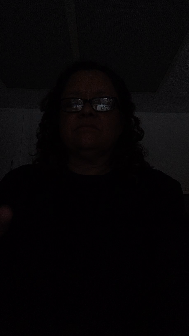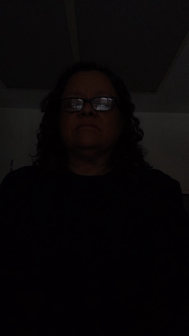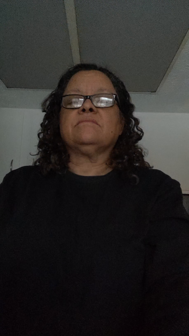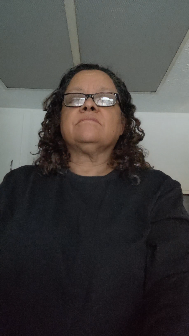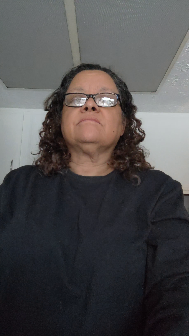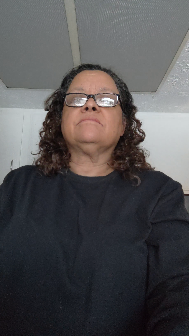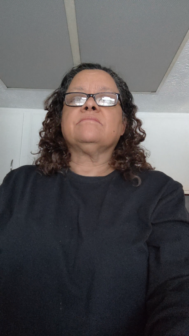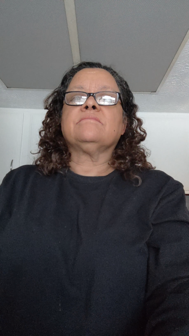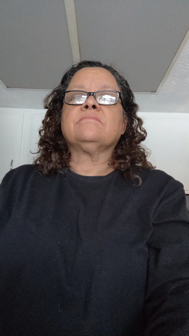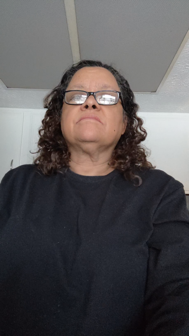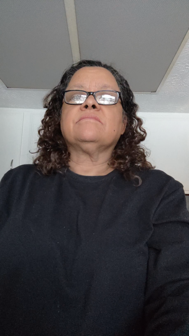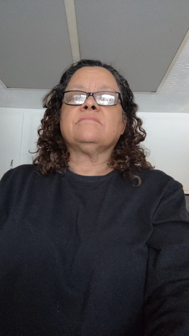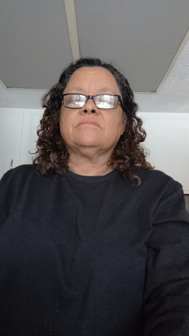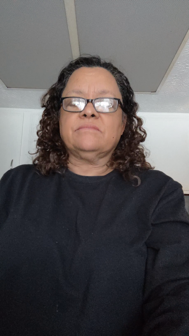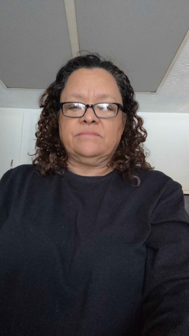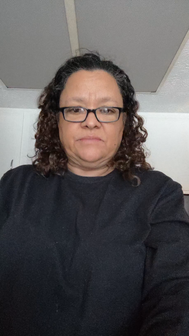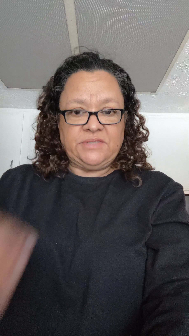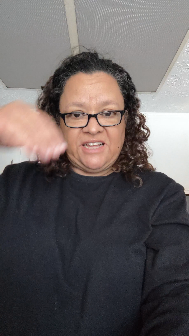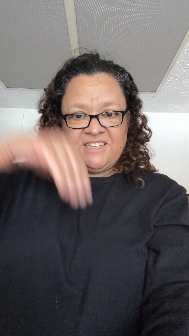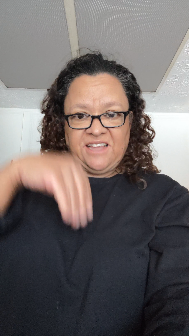inside